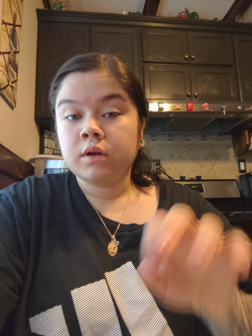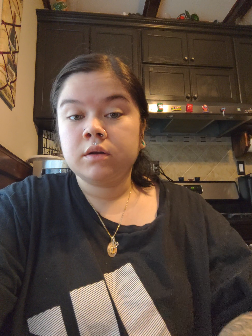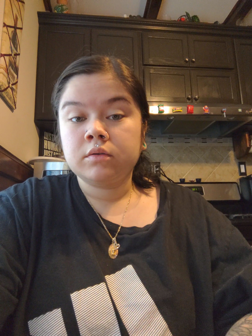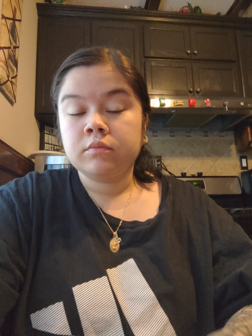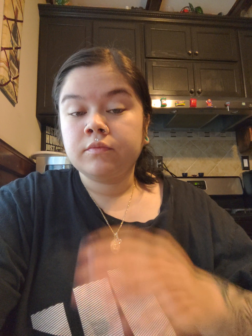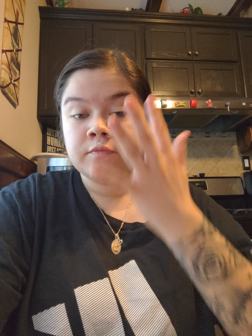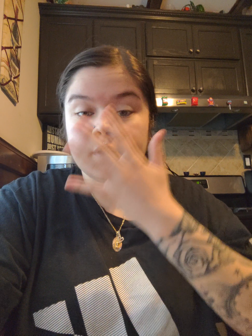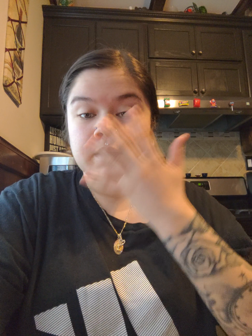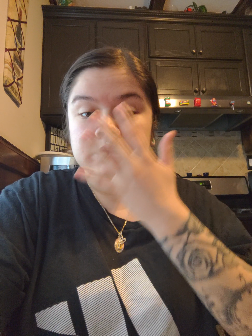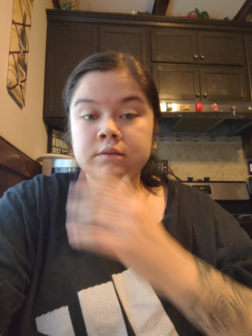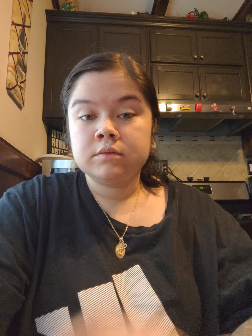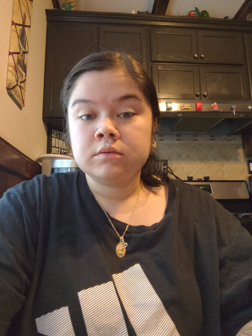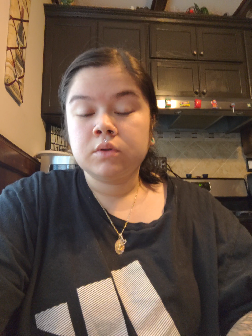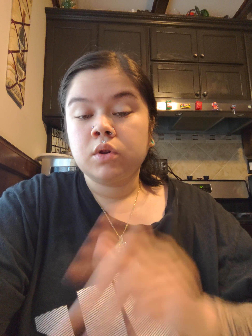face